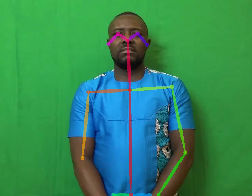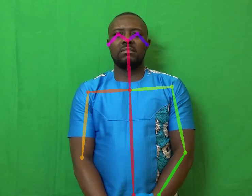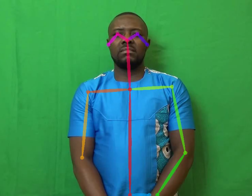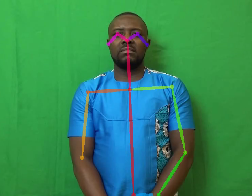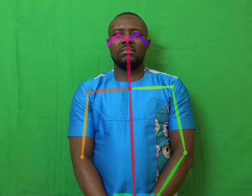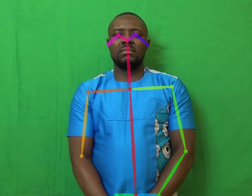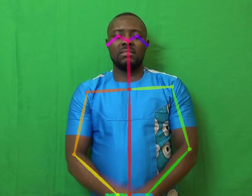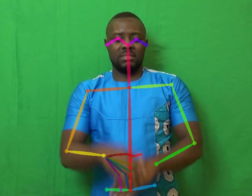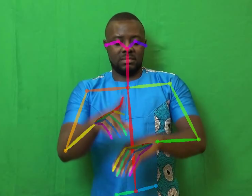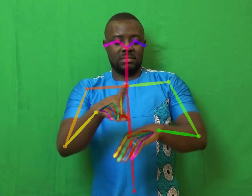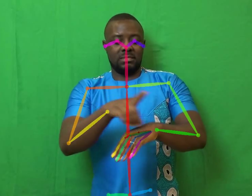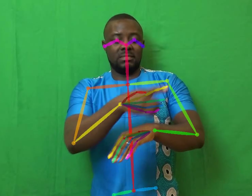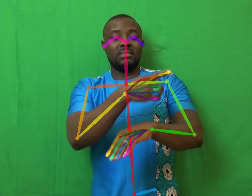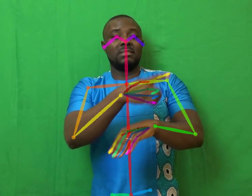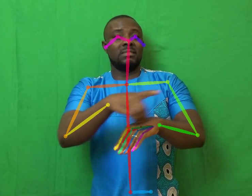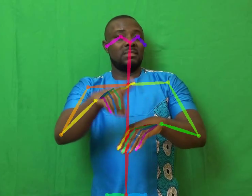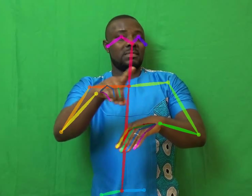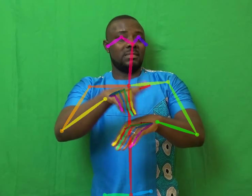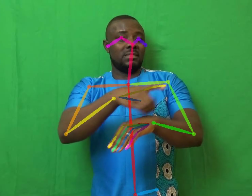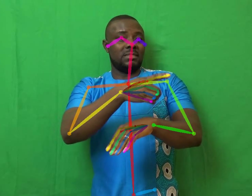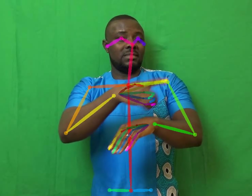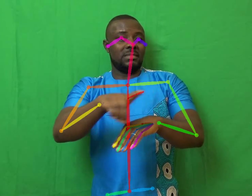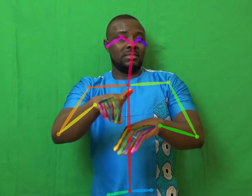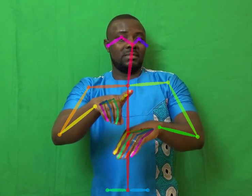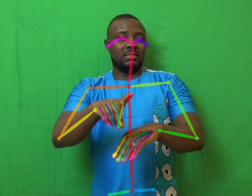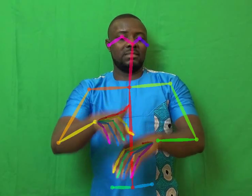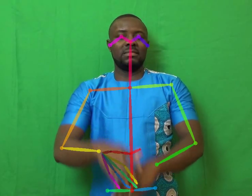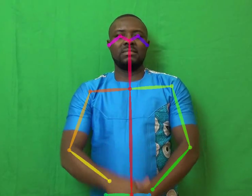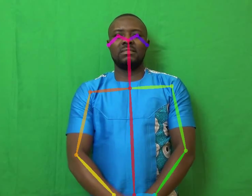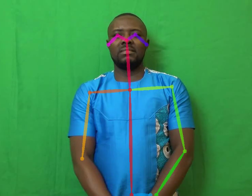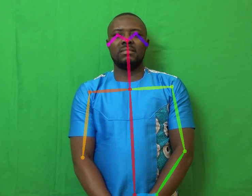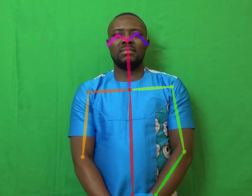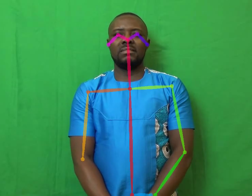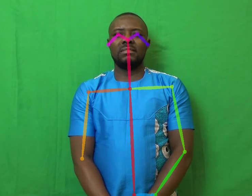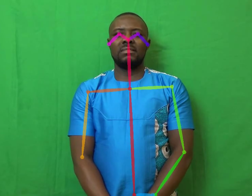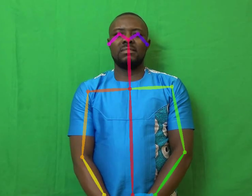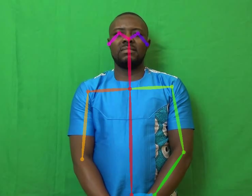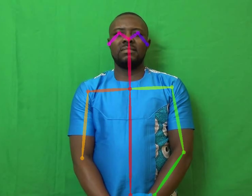duty